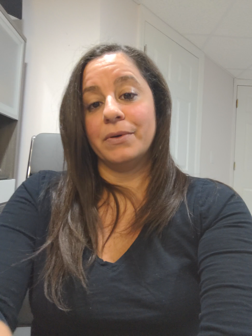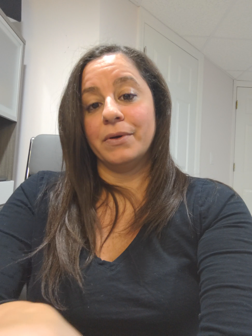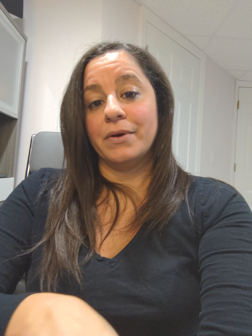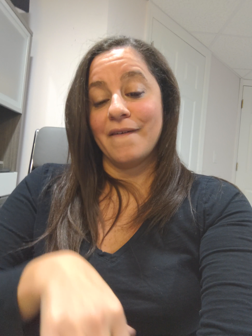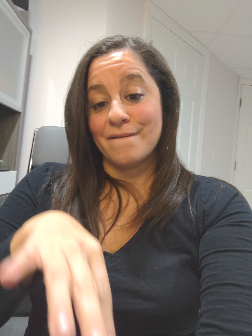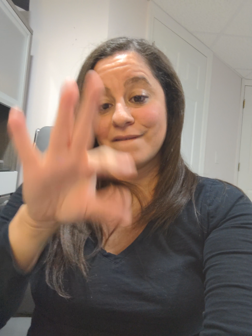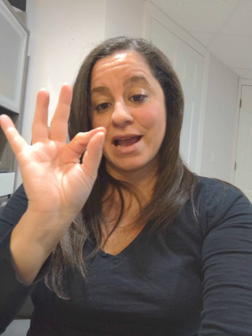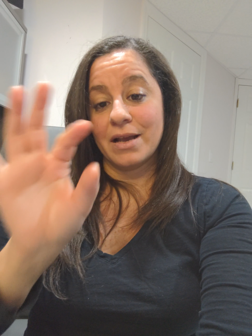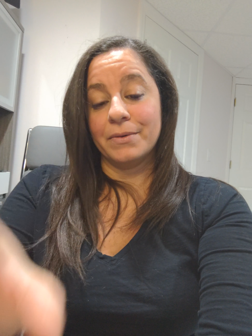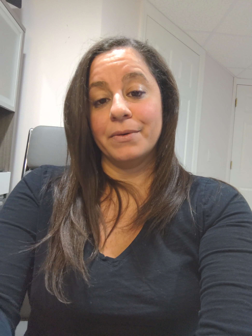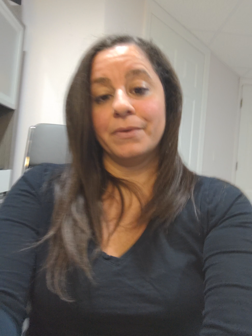find